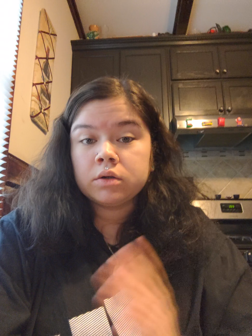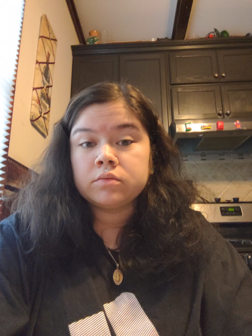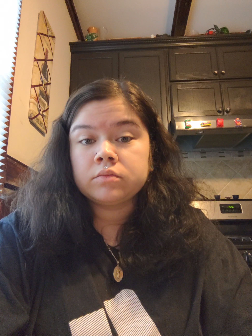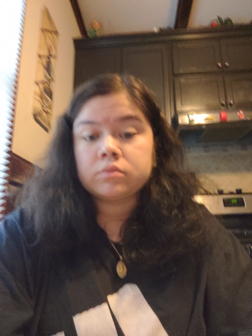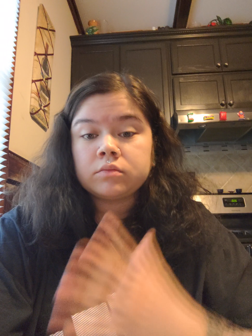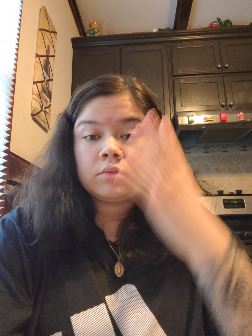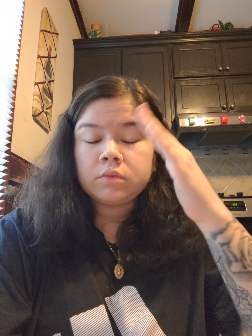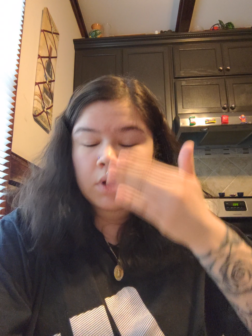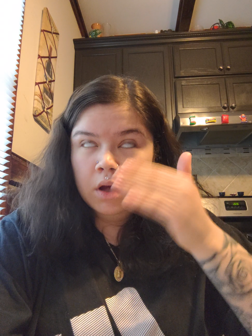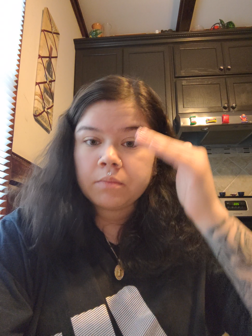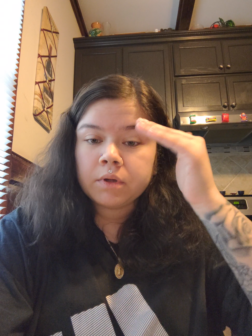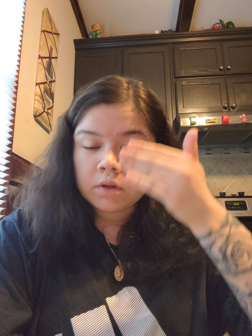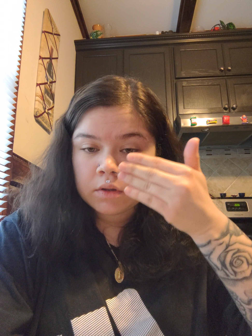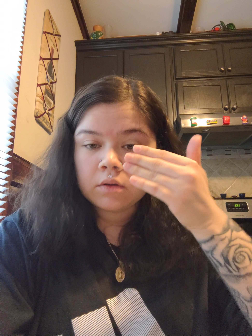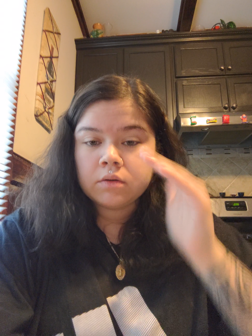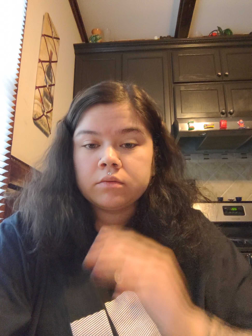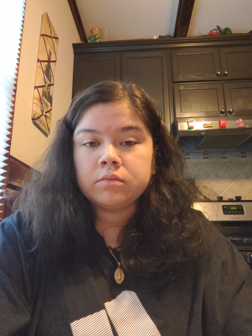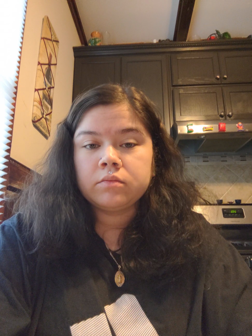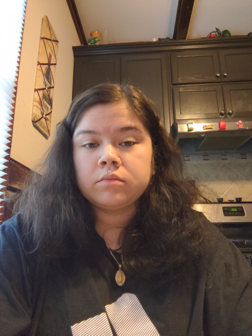sleepy